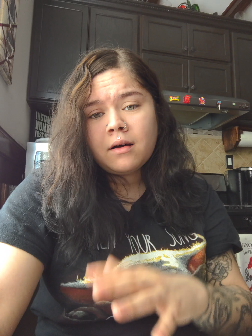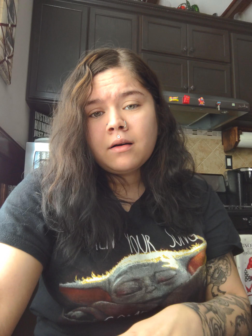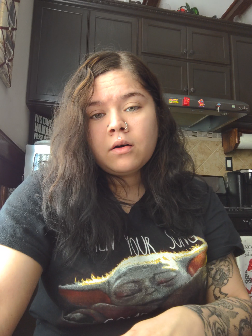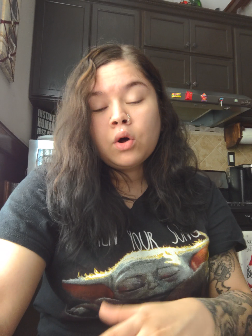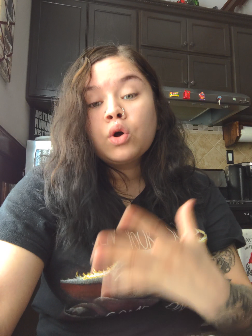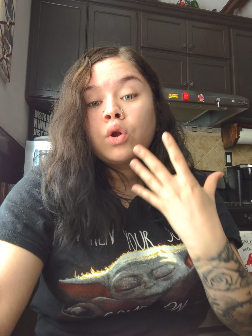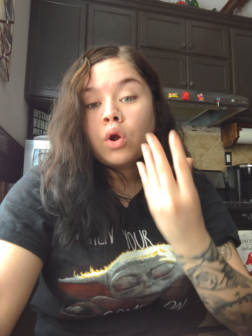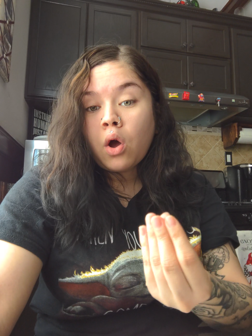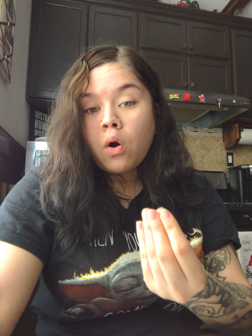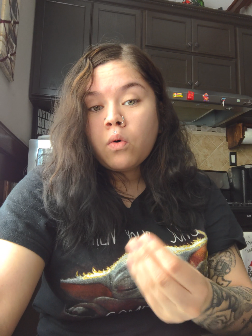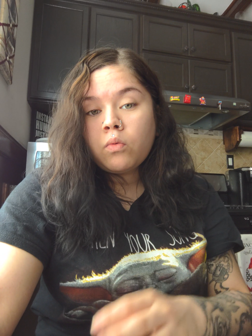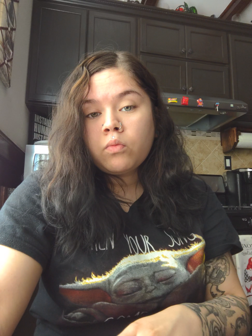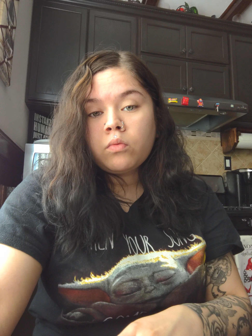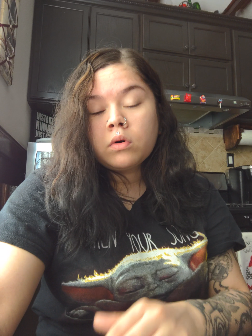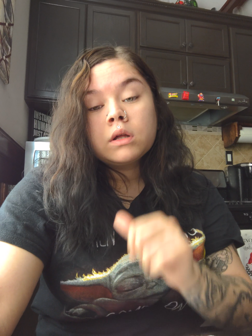go